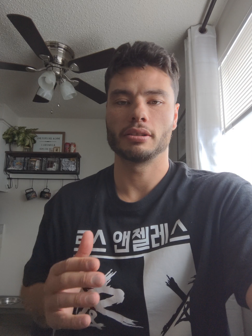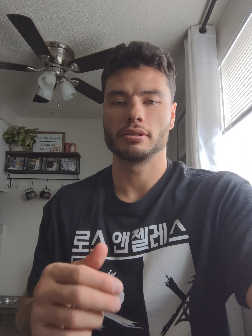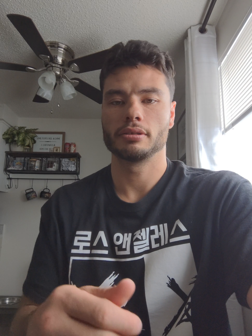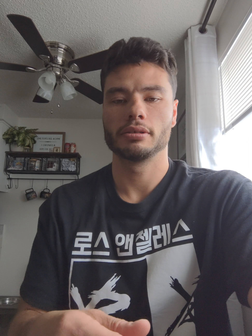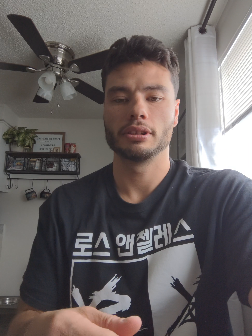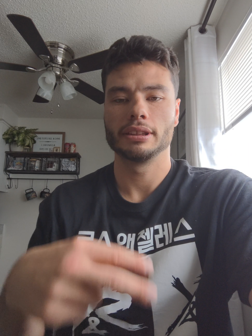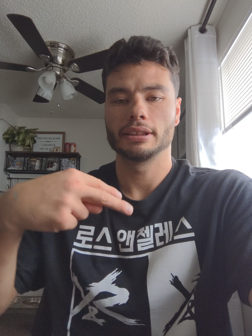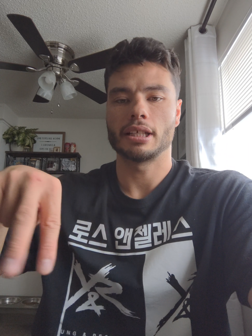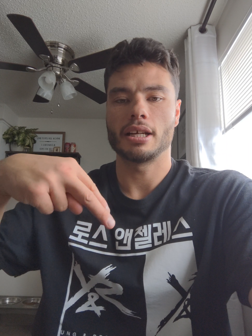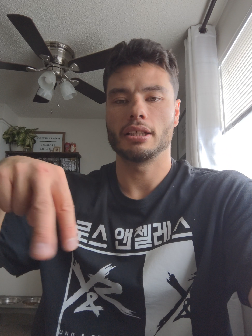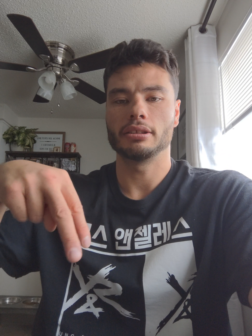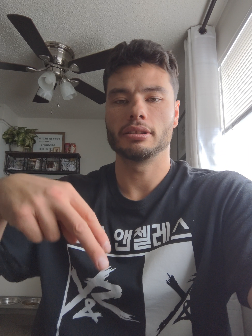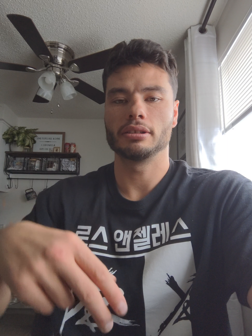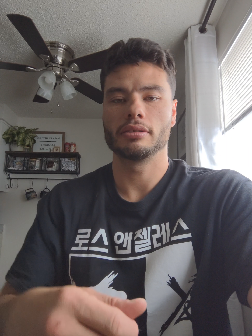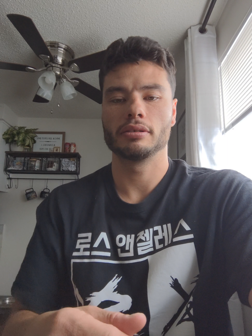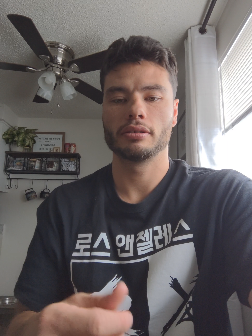dance